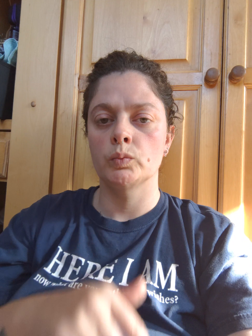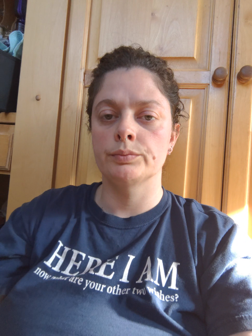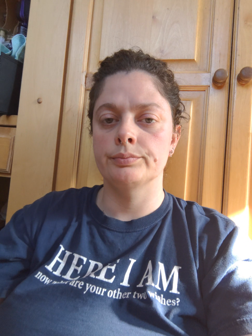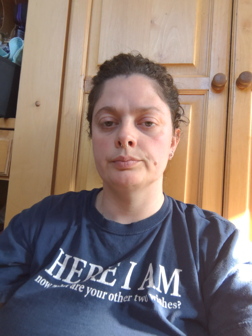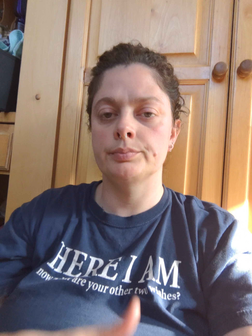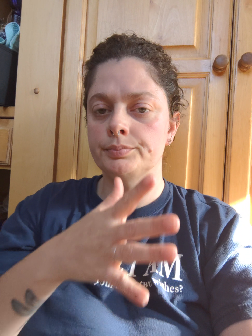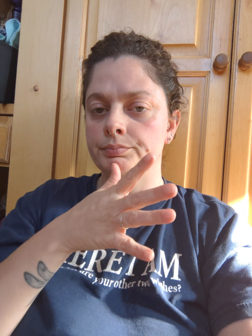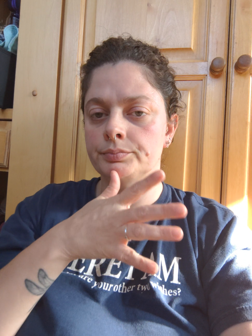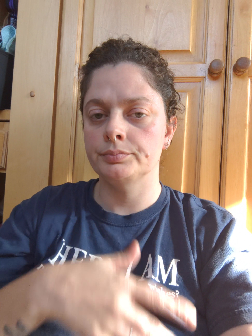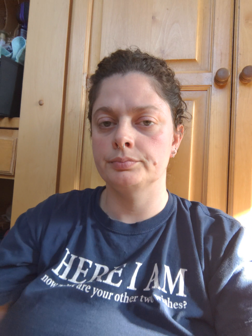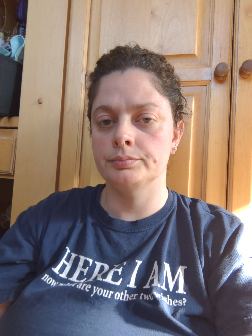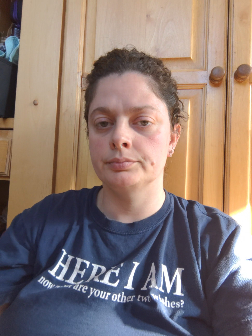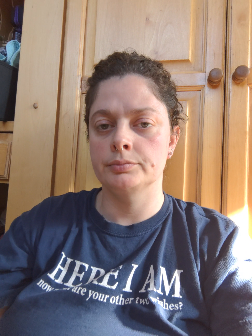mom